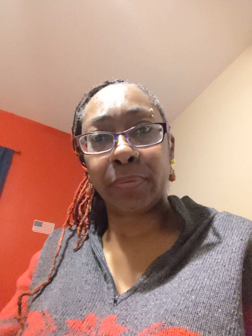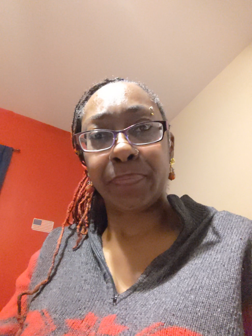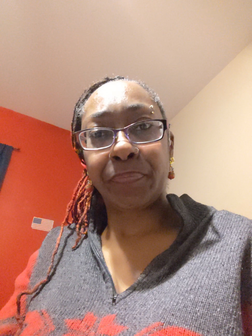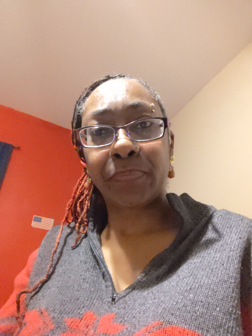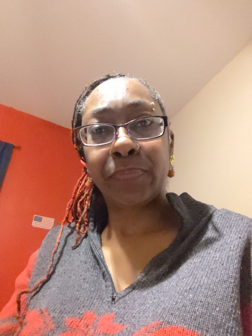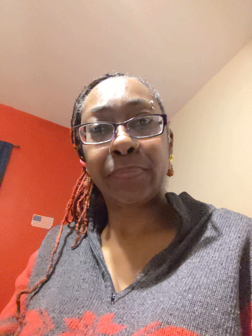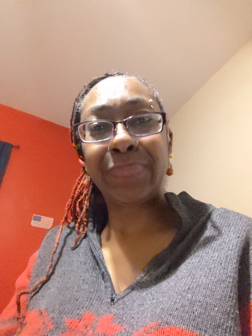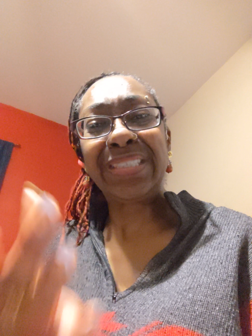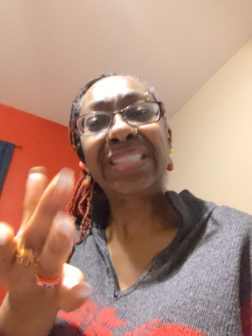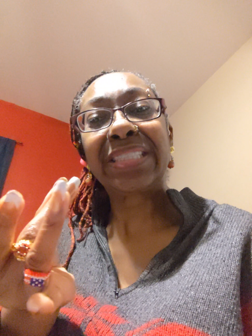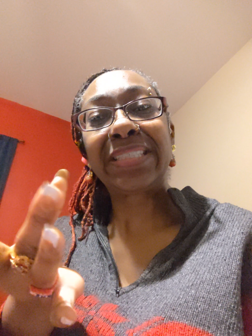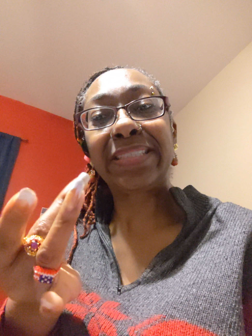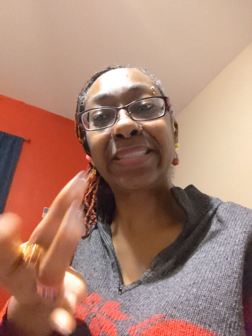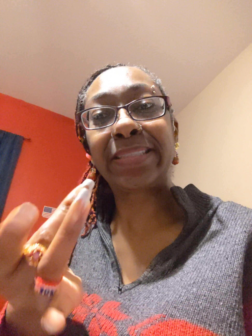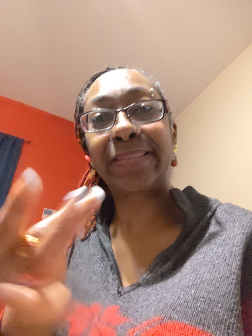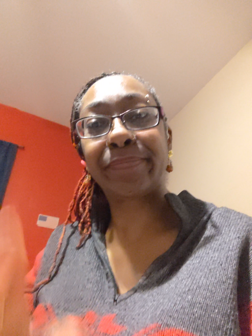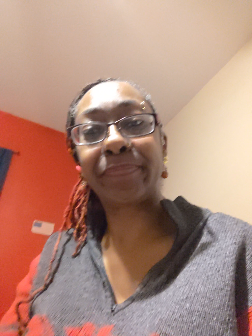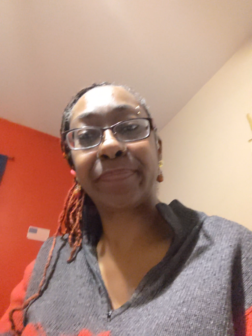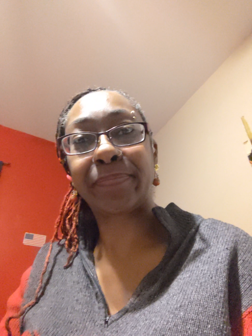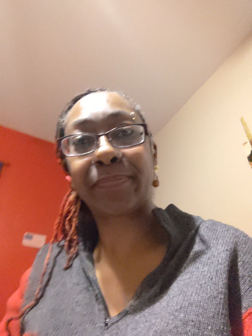sticky